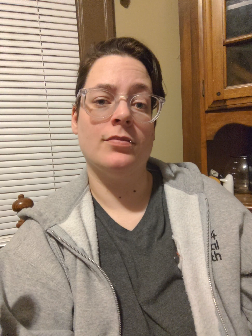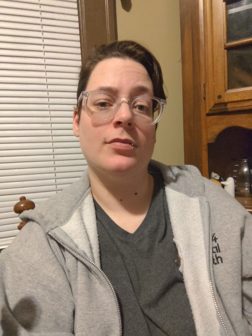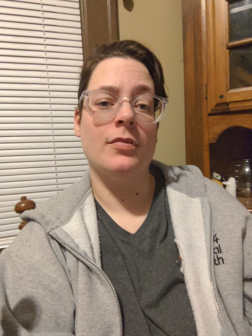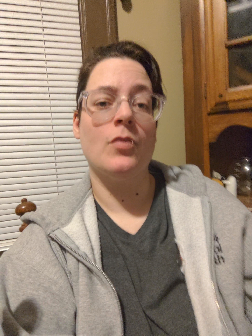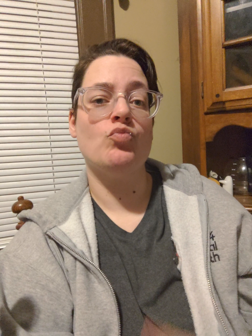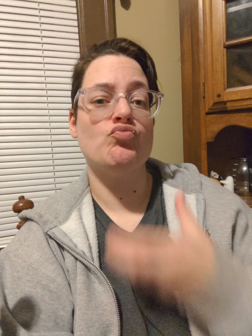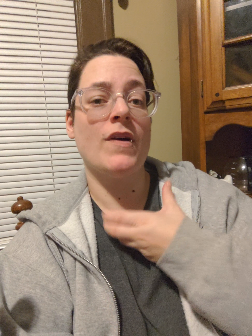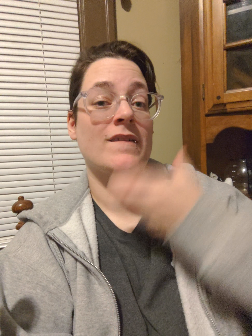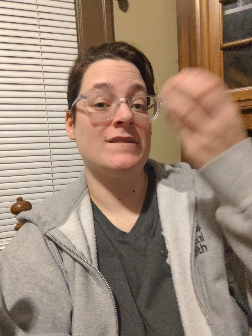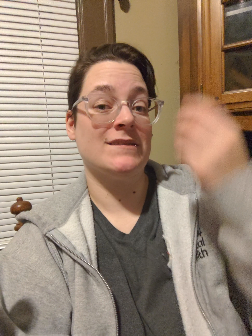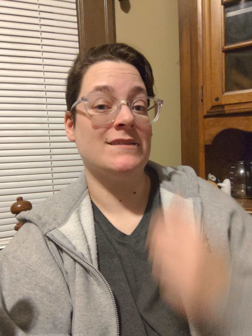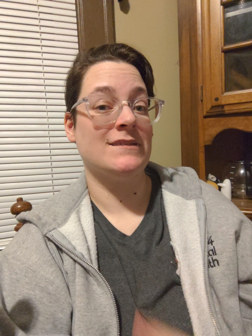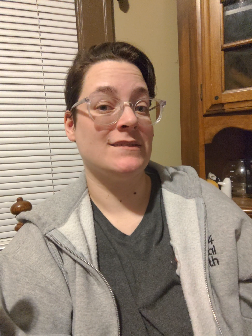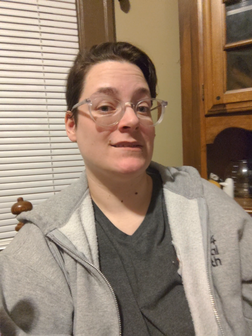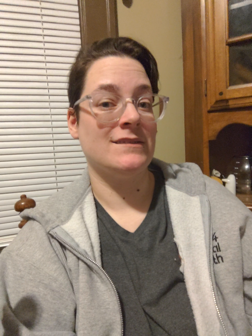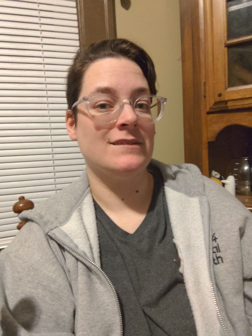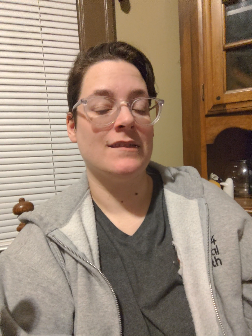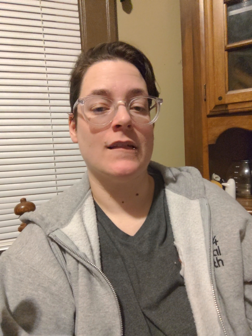giraffe